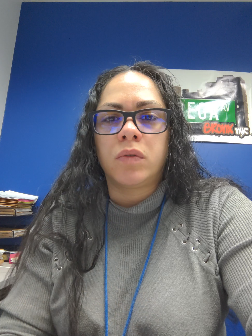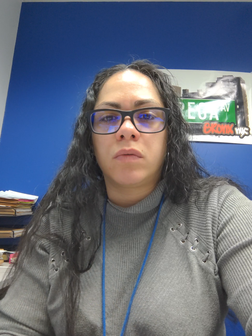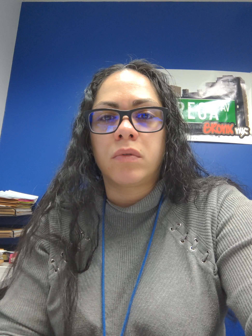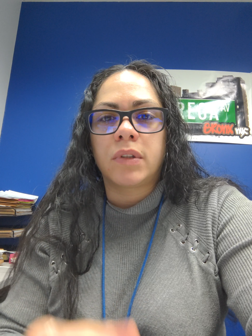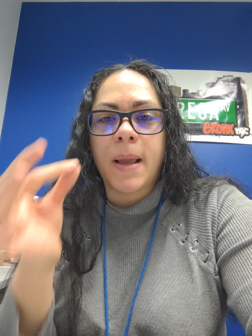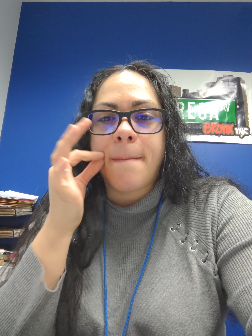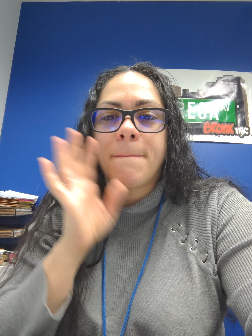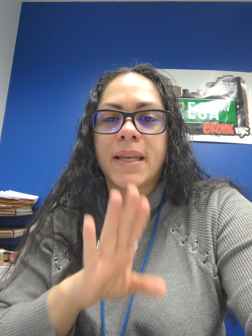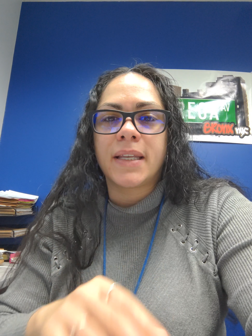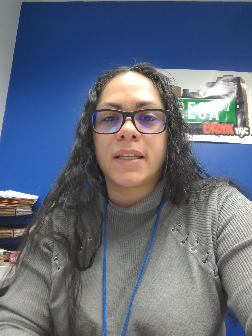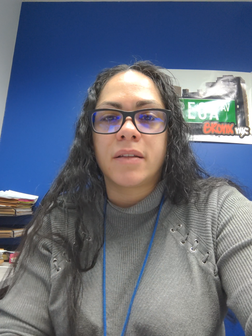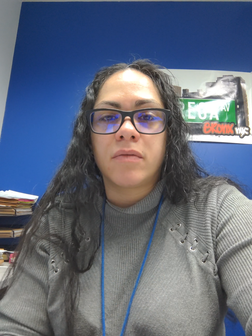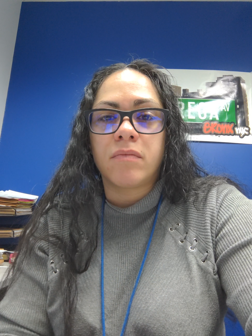bee